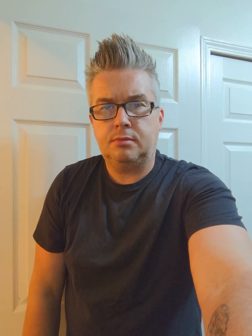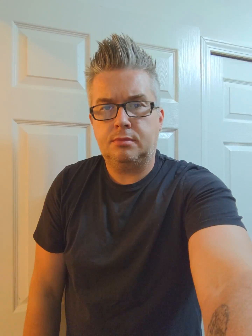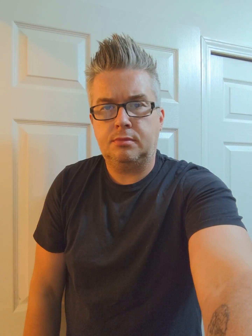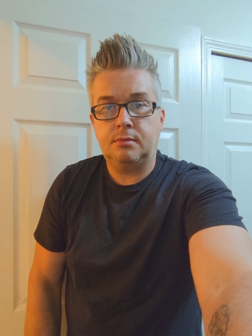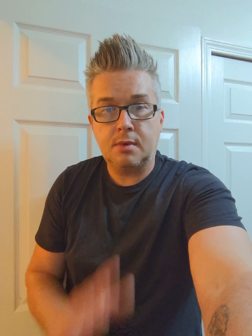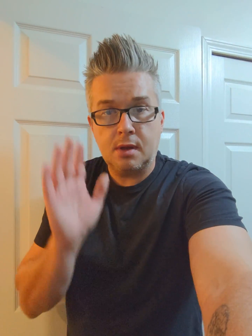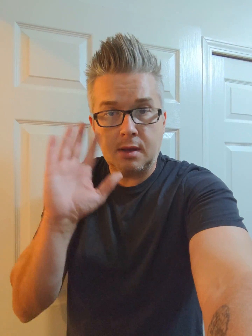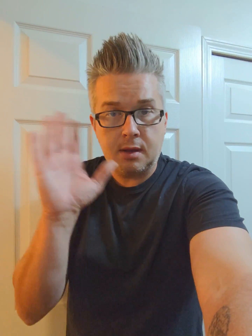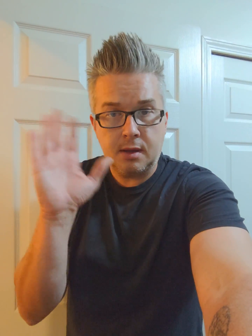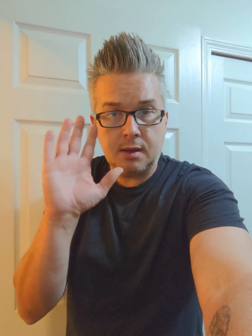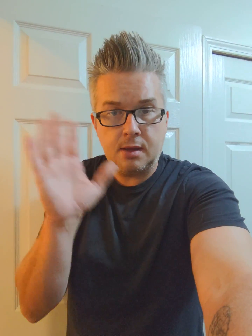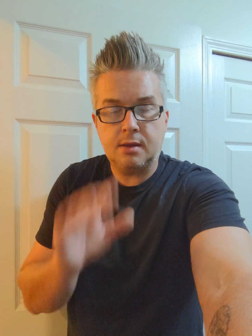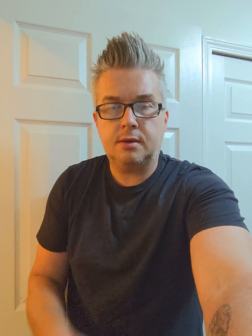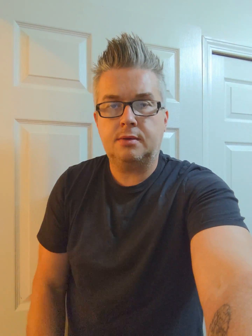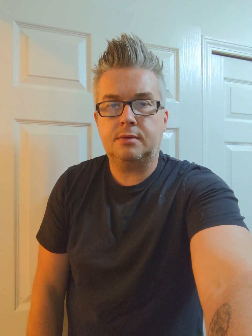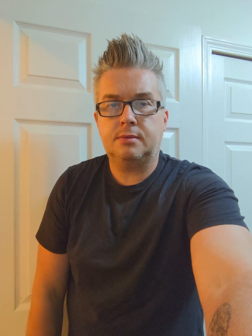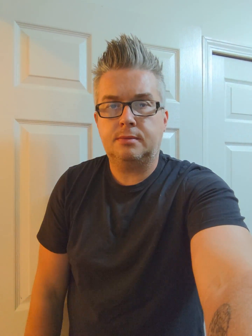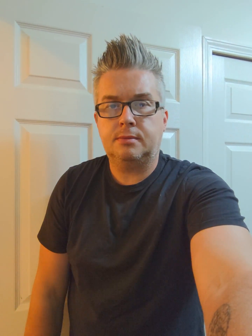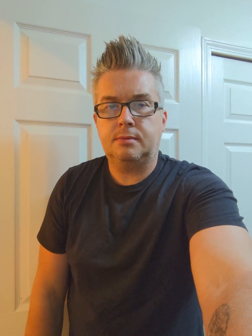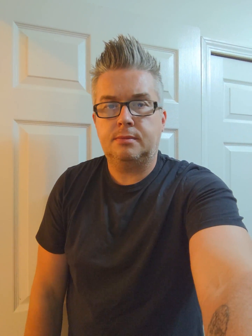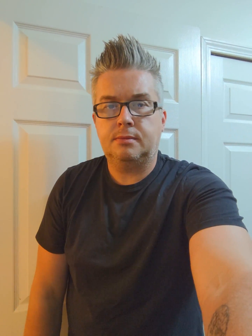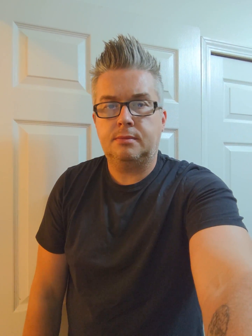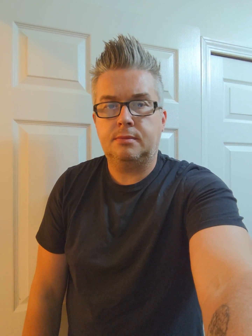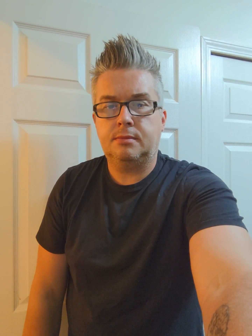hi